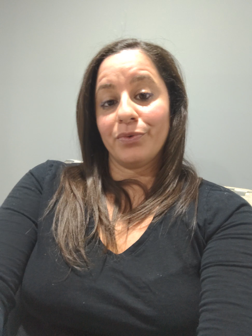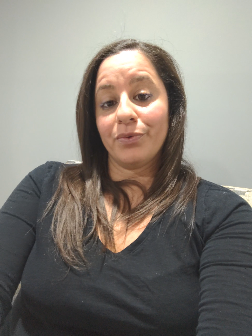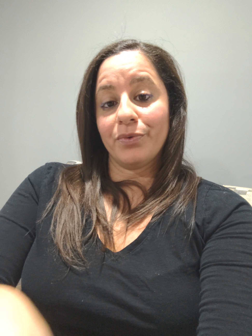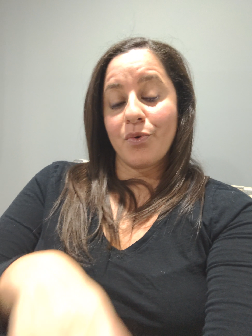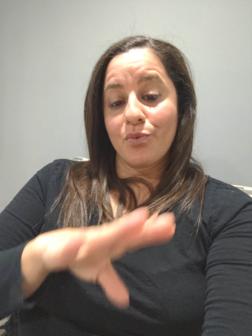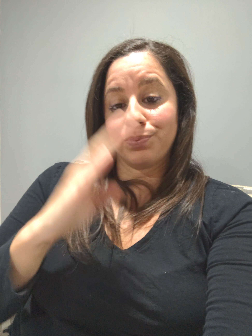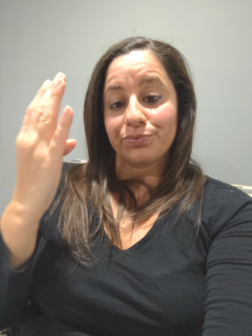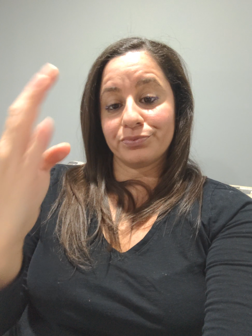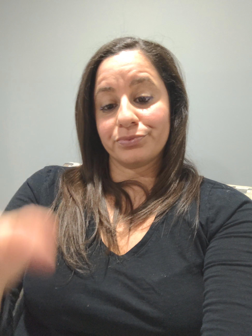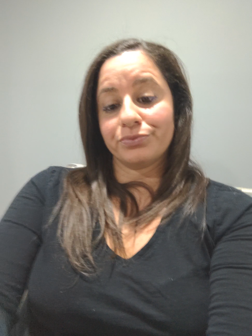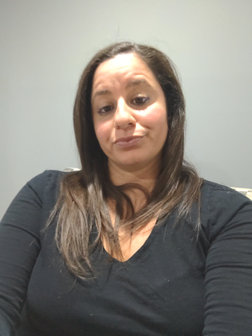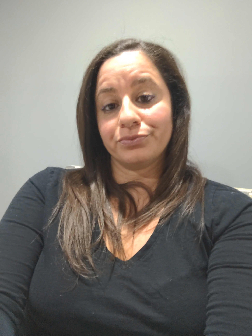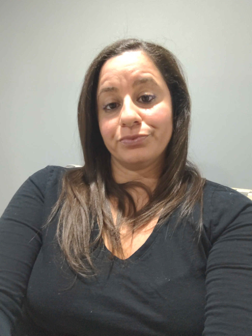open